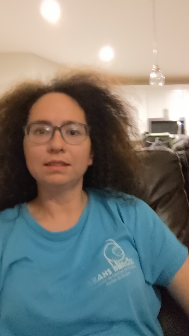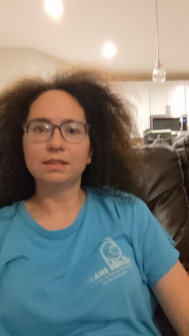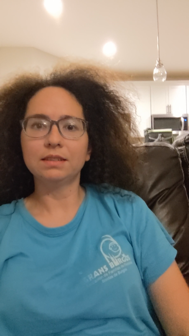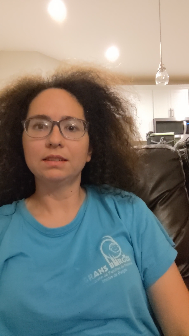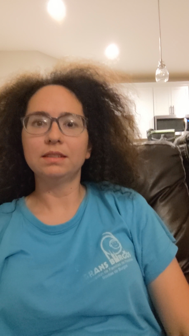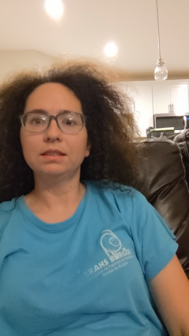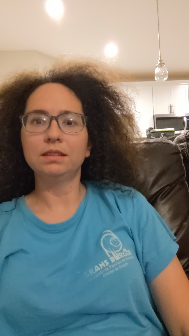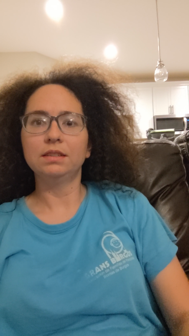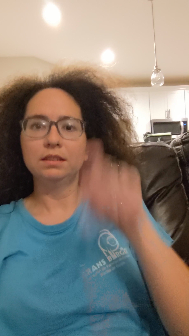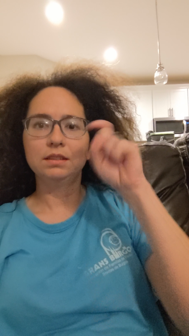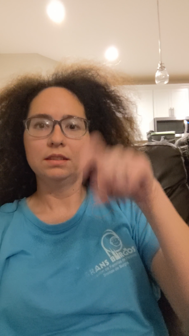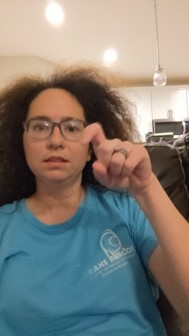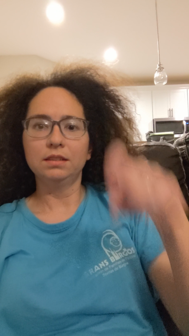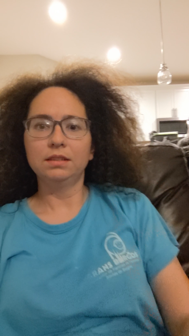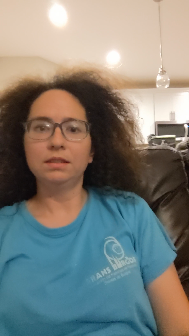need